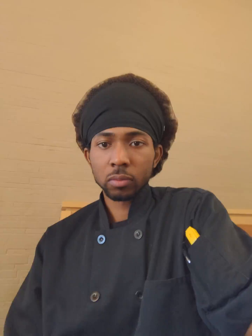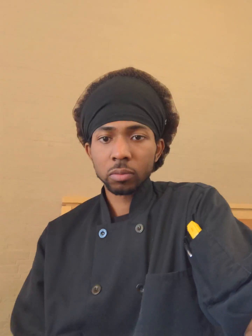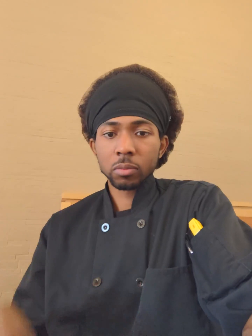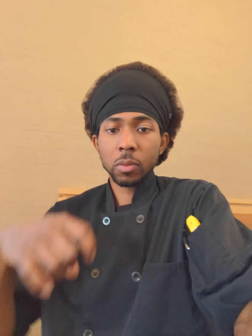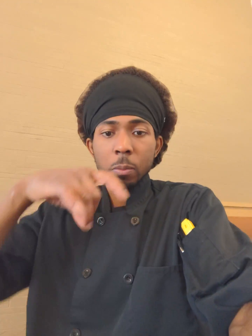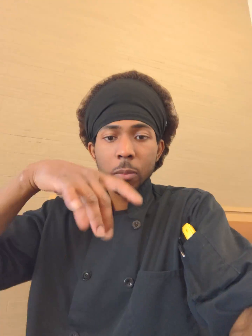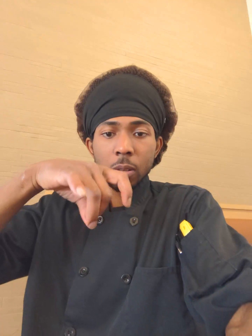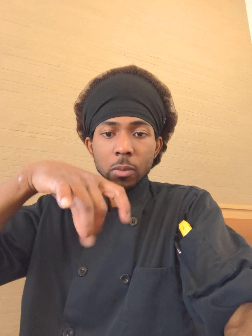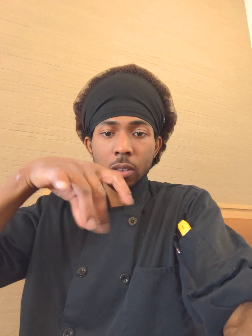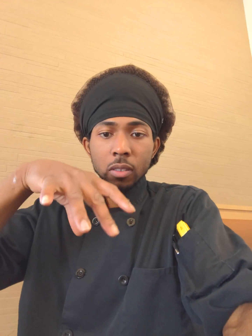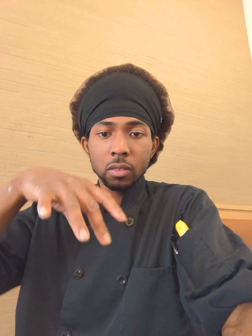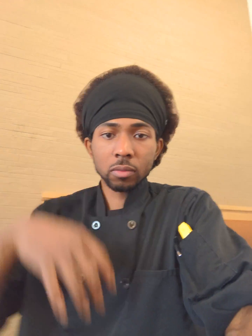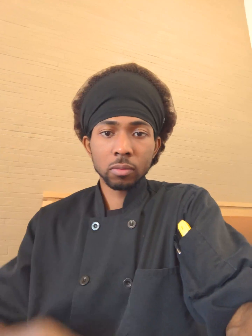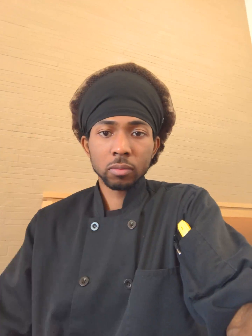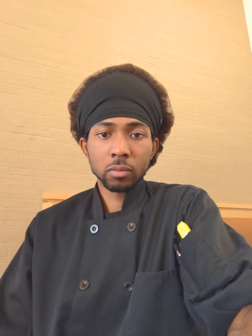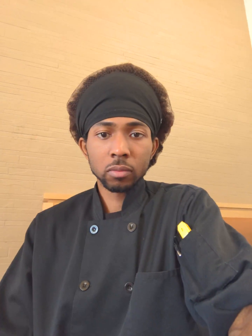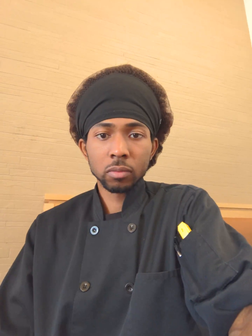pumpkin